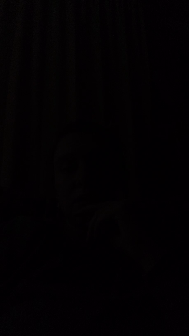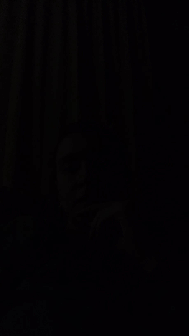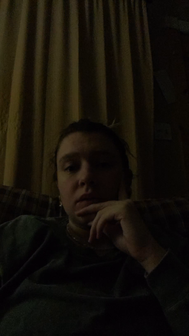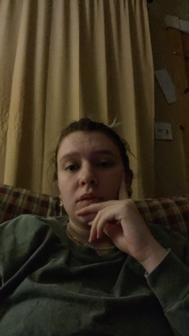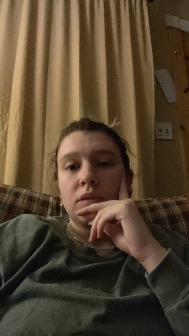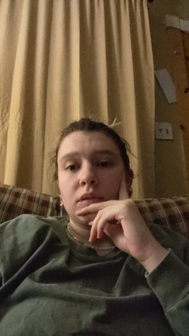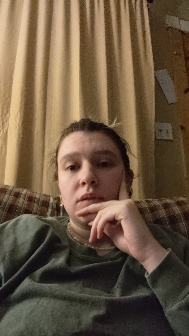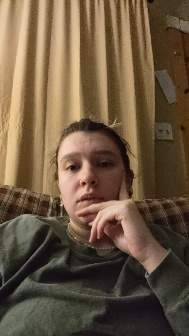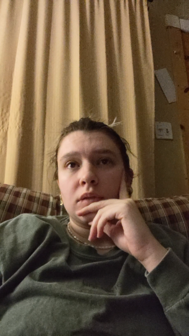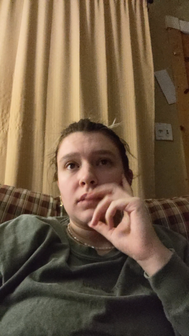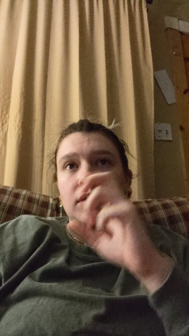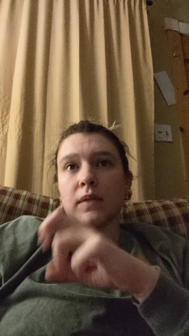bench